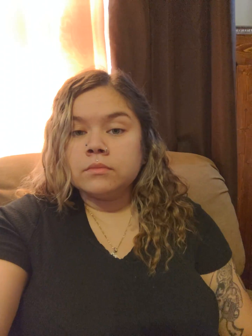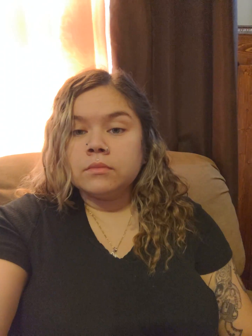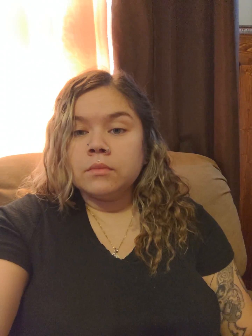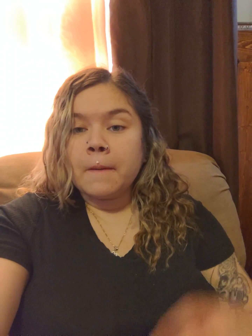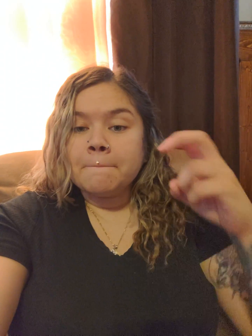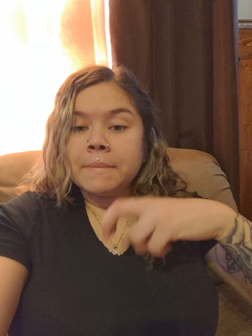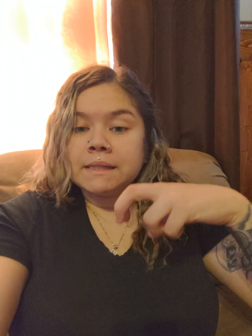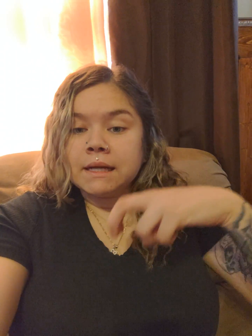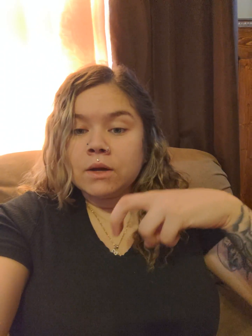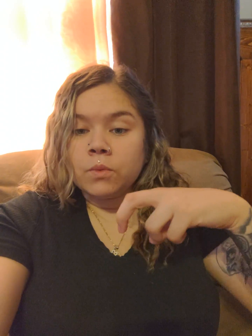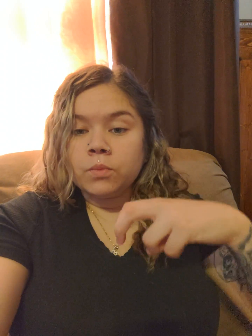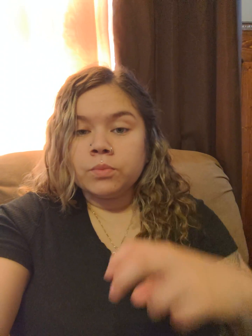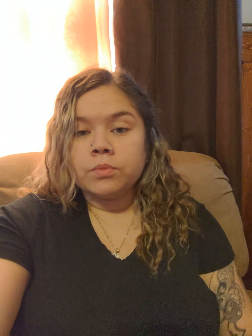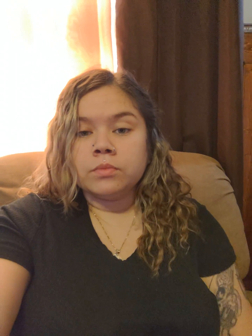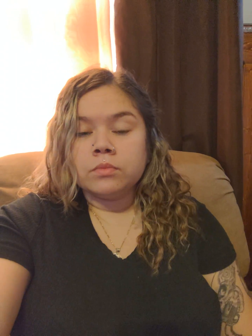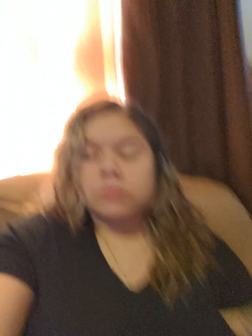potato